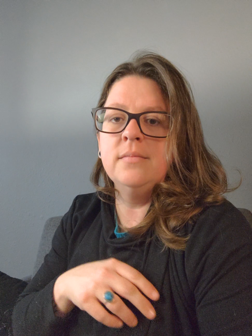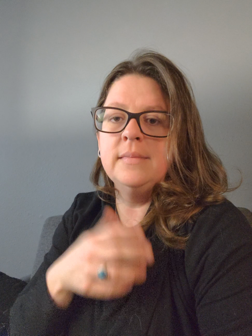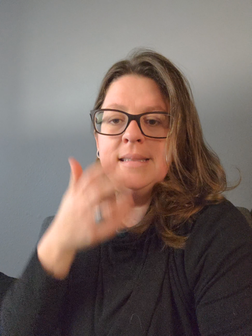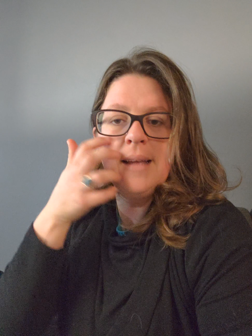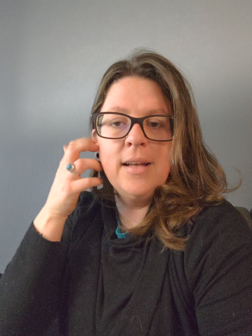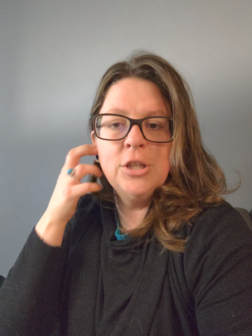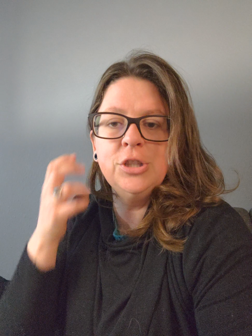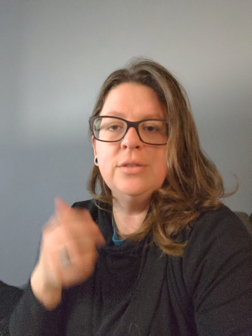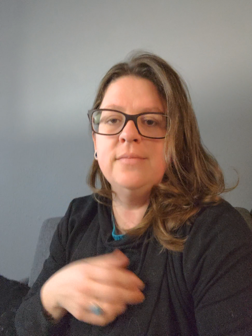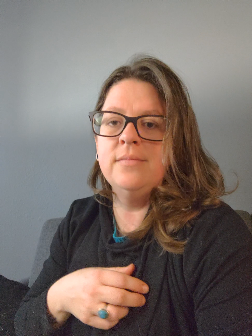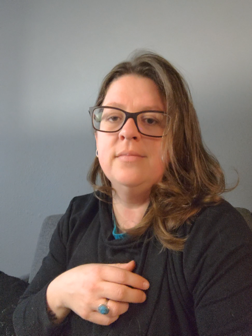tiger